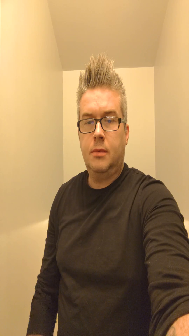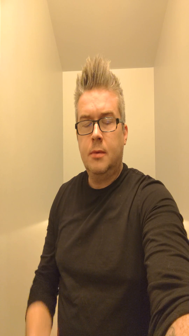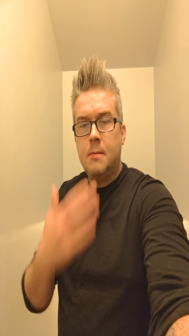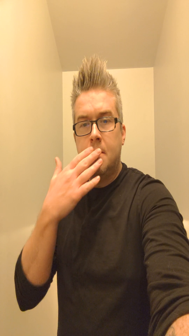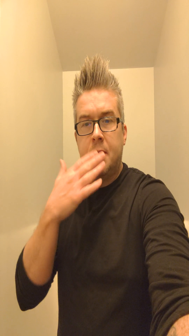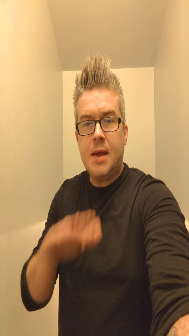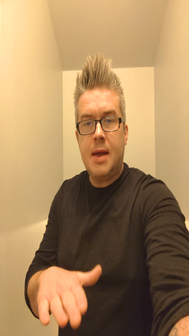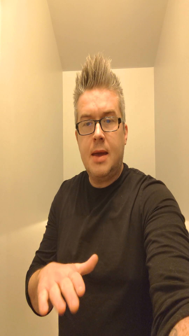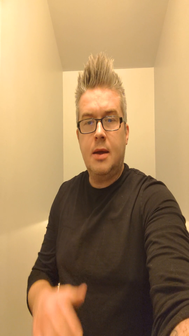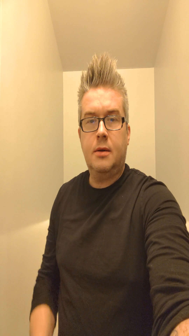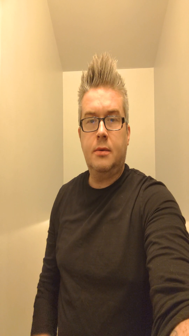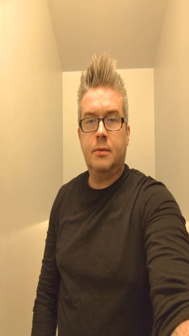bad